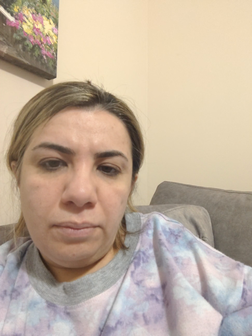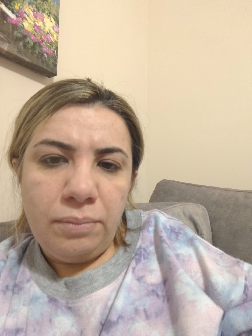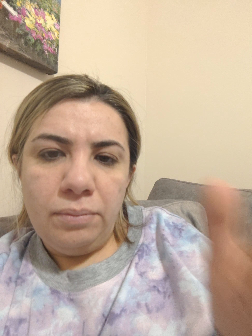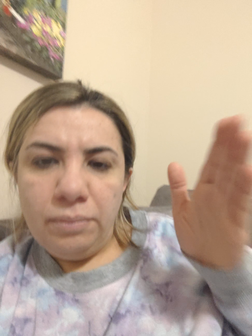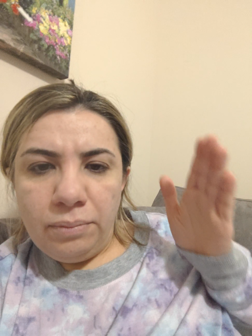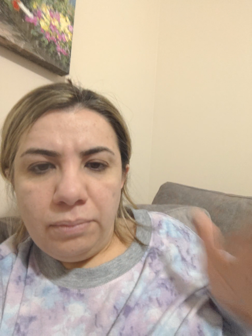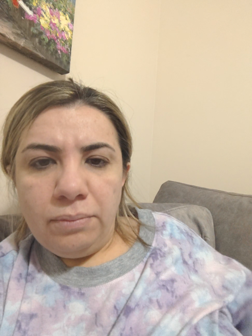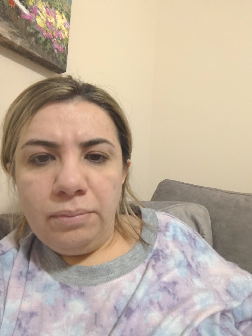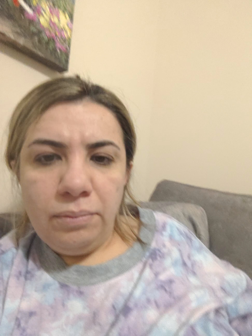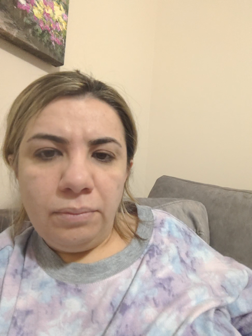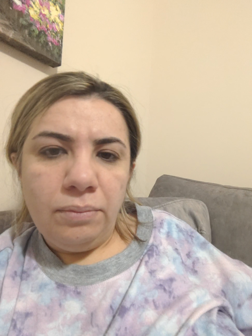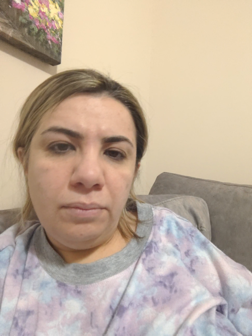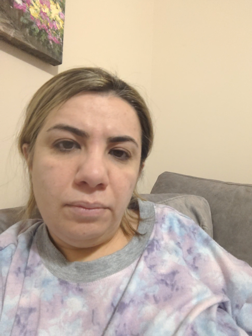beside